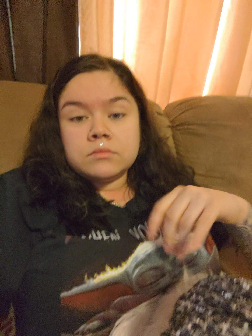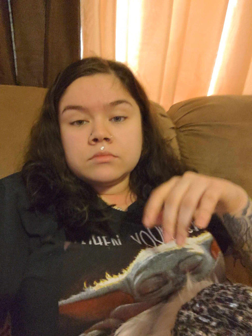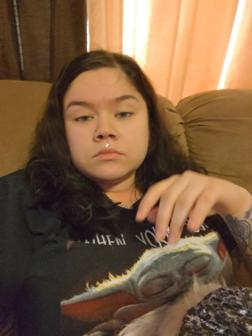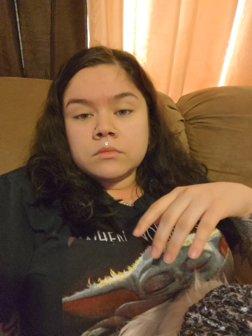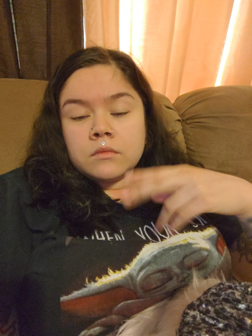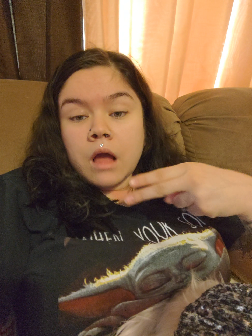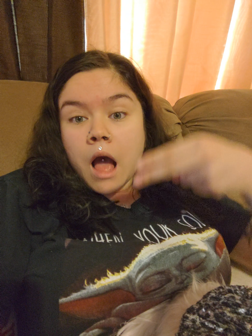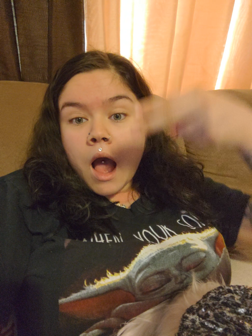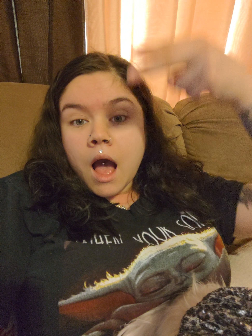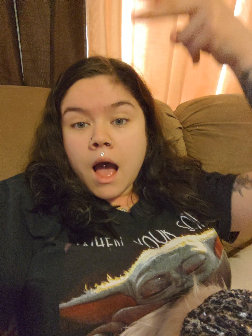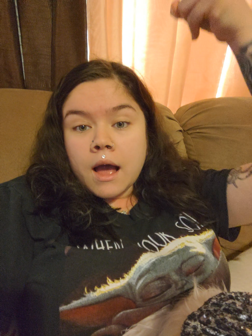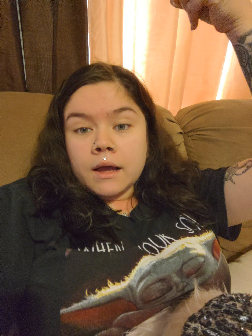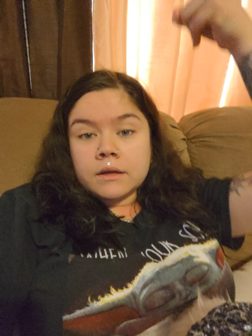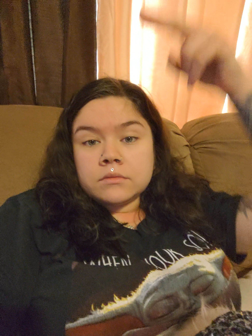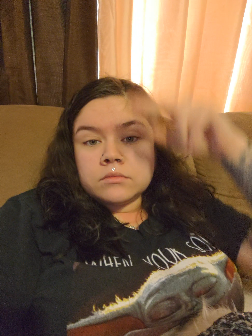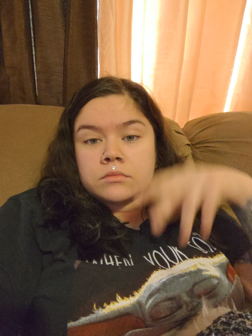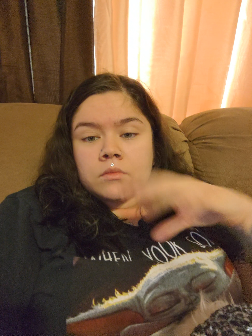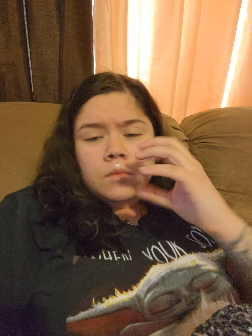high